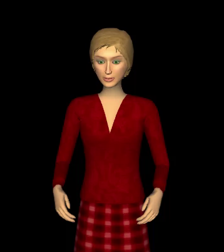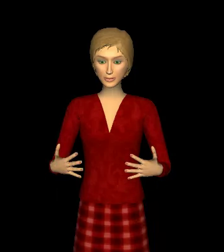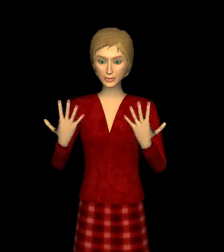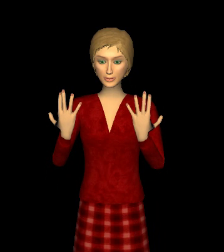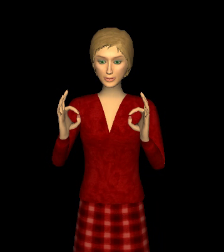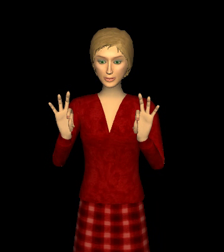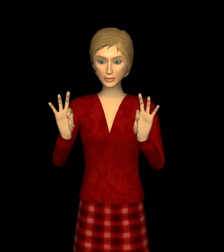10